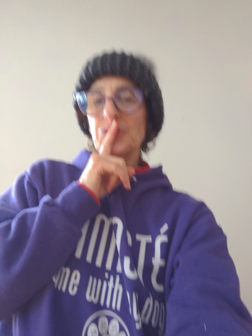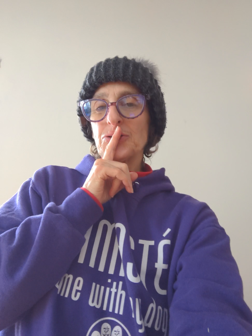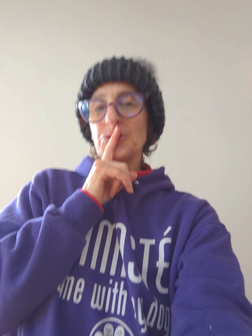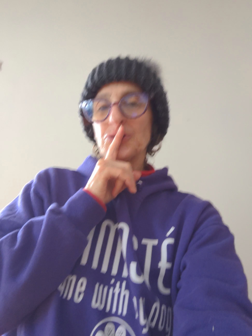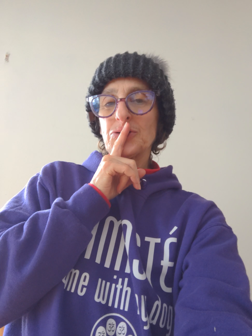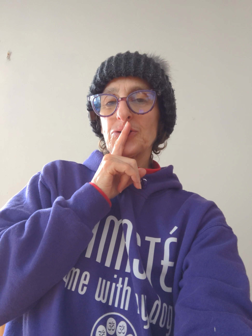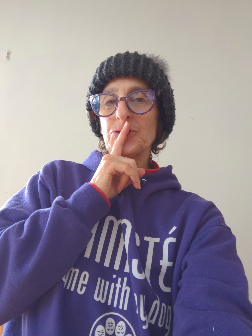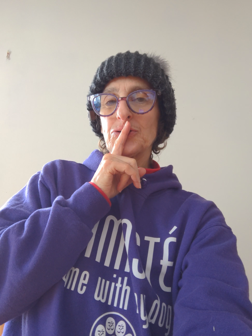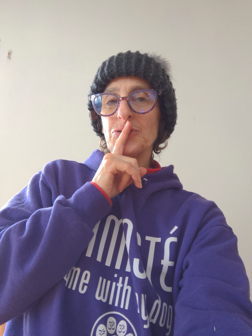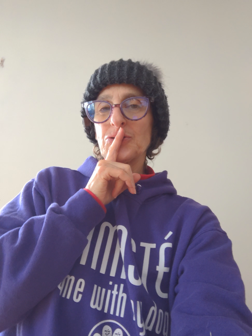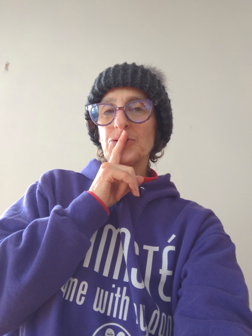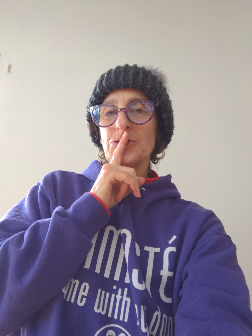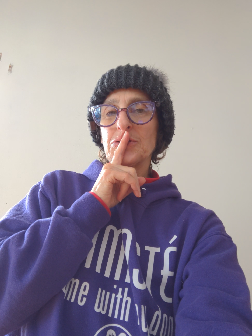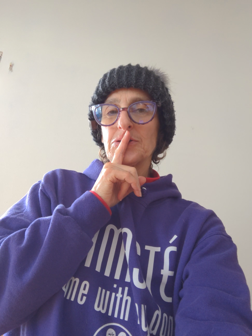shhh